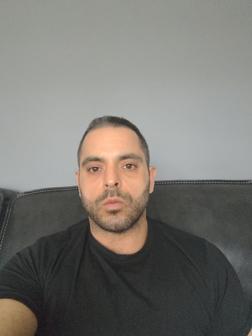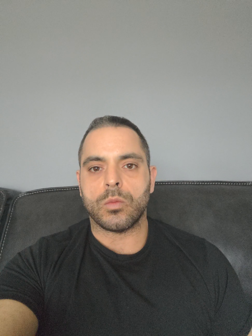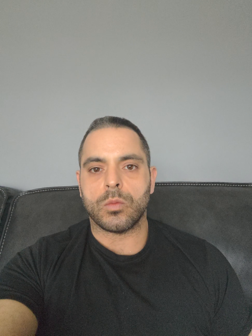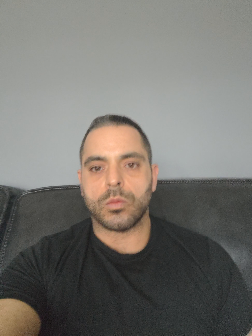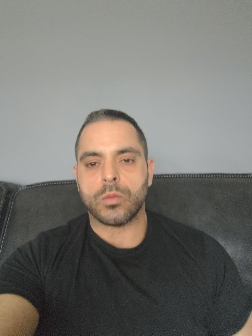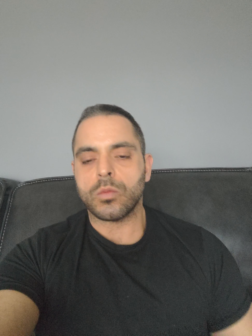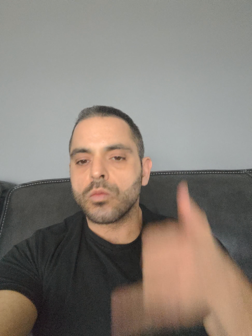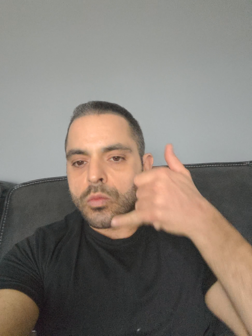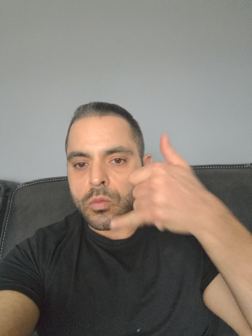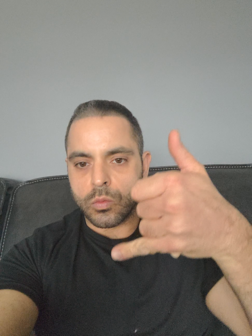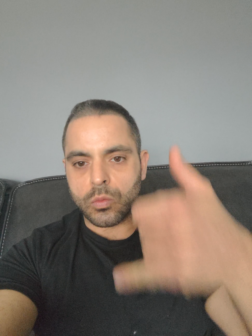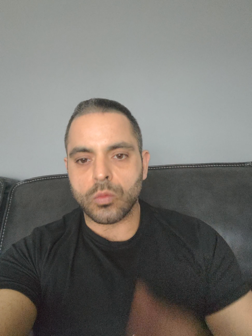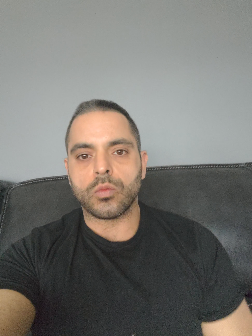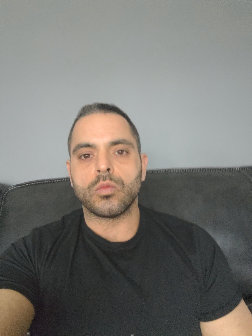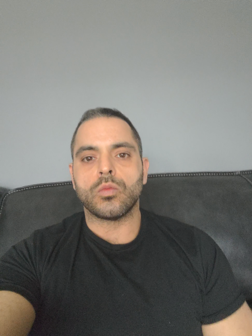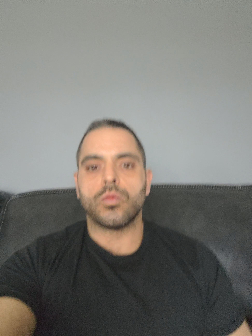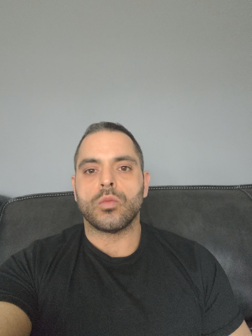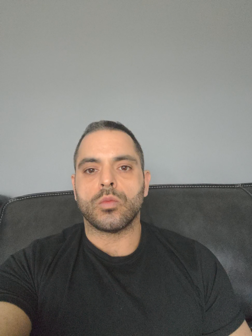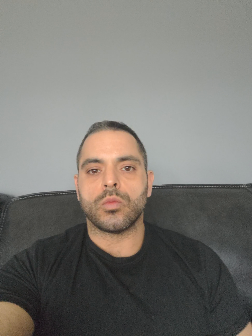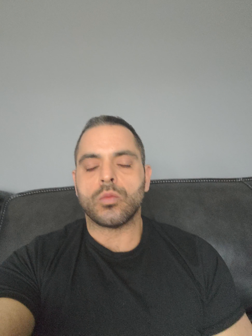call on the phone